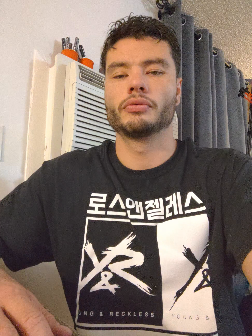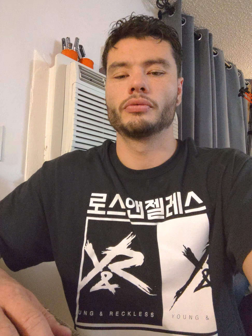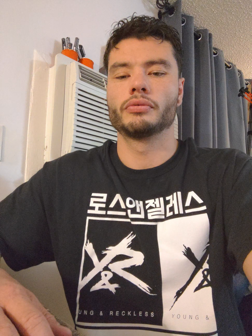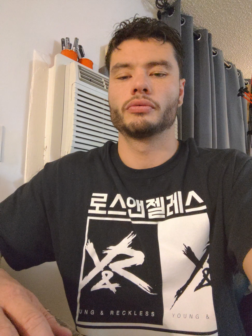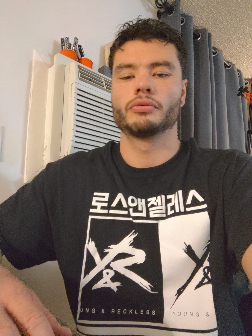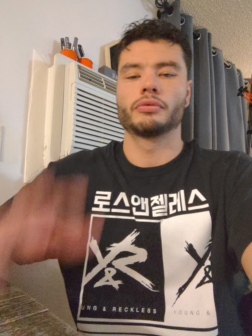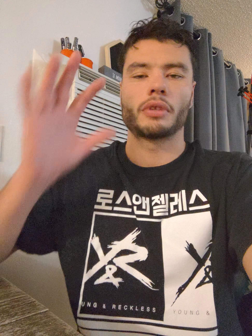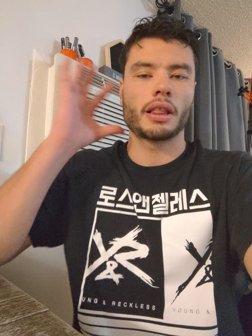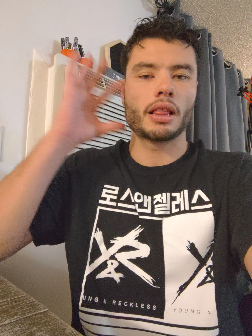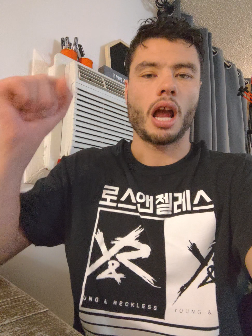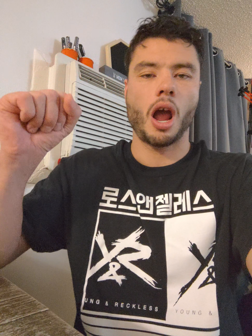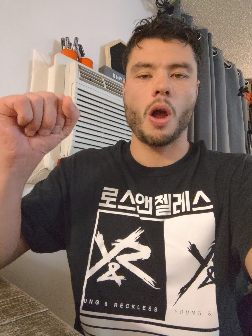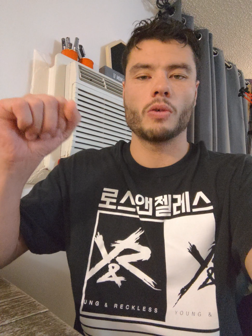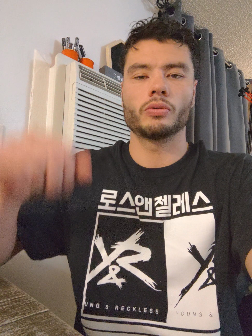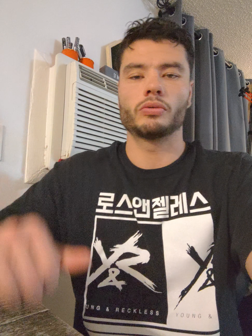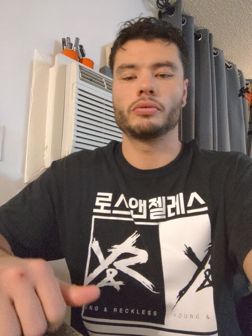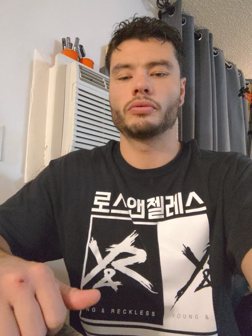loud